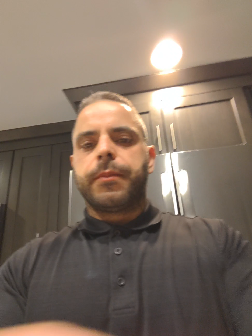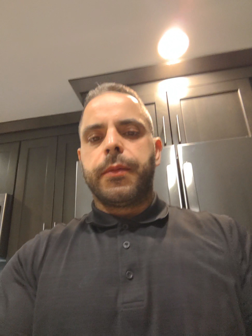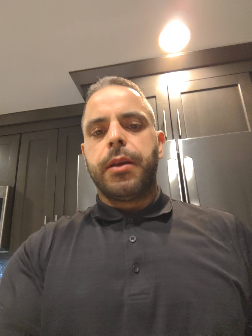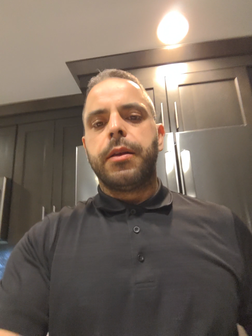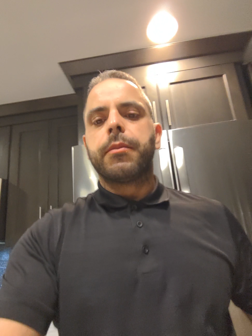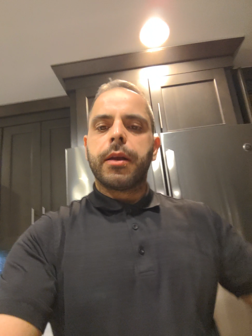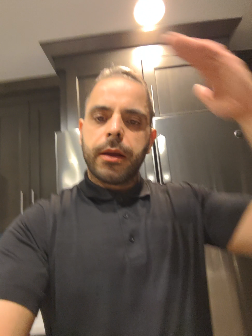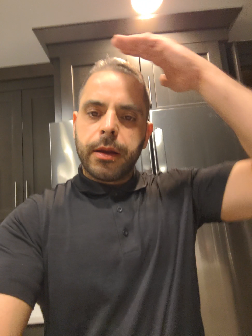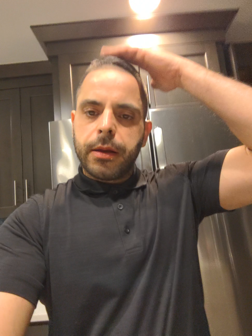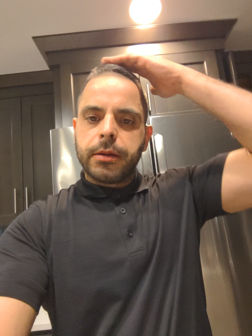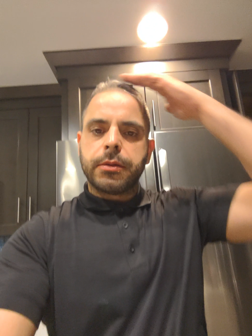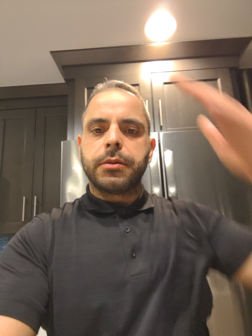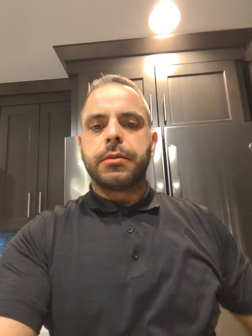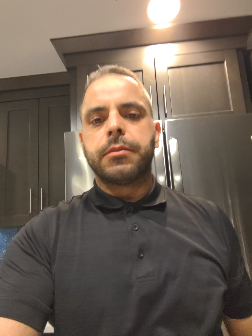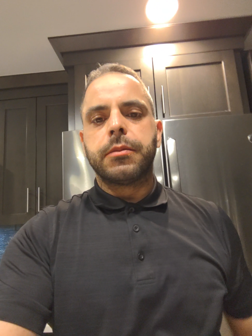hat